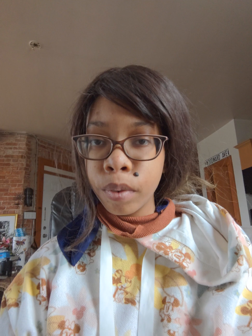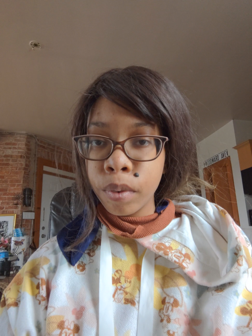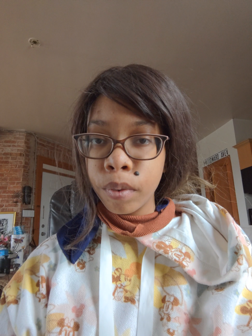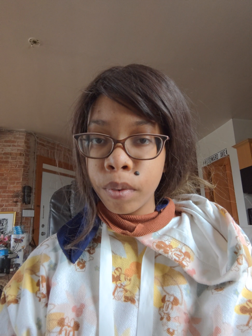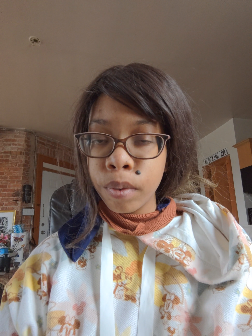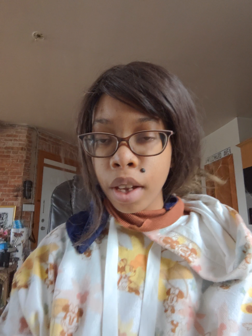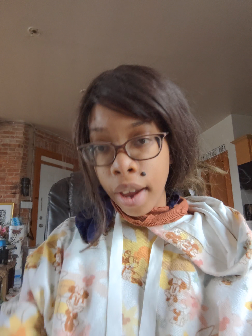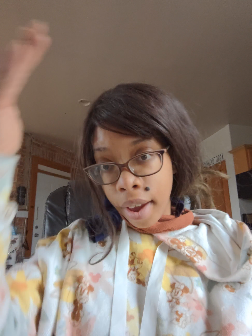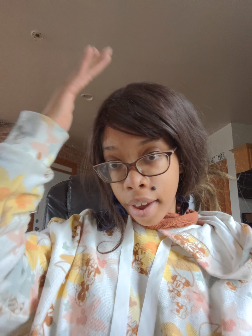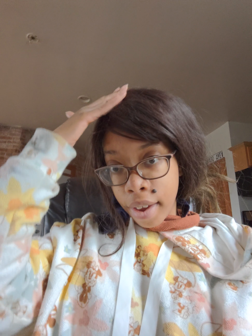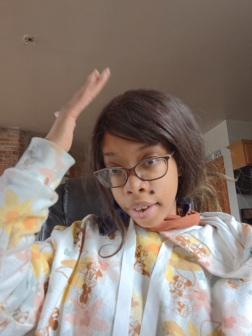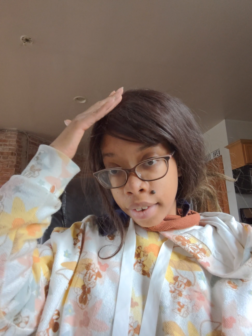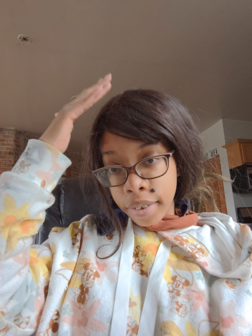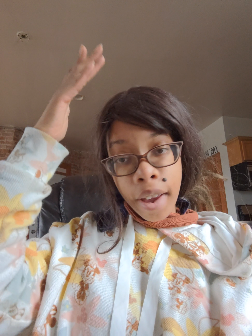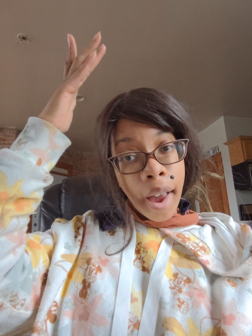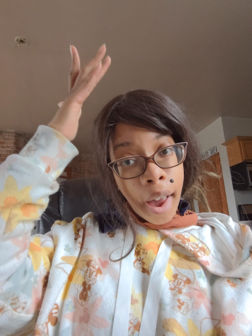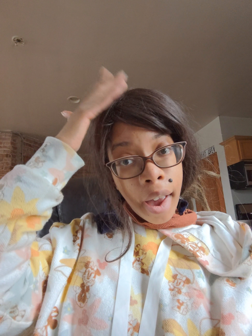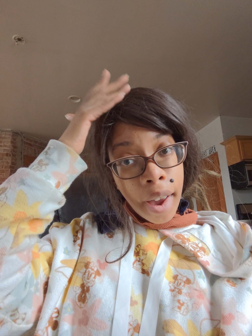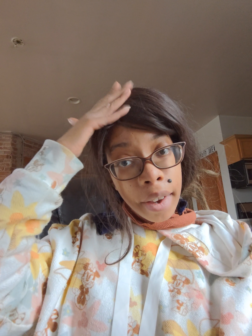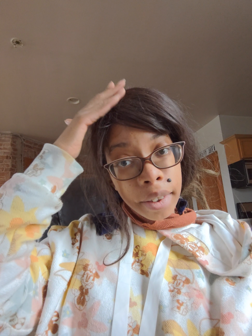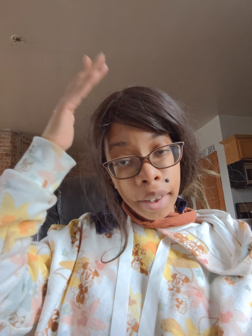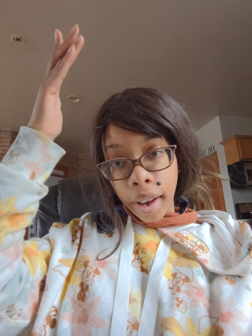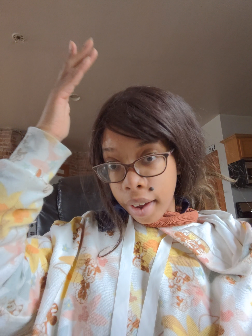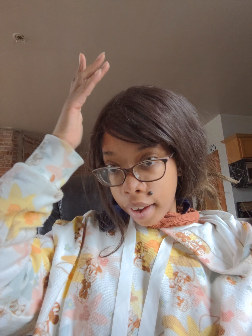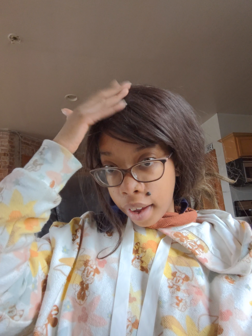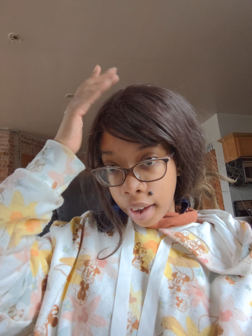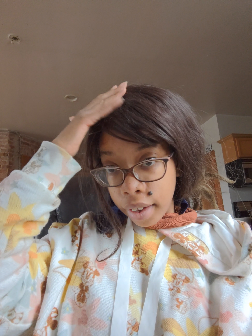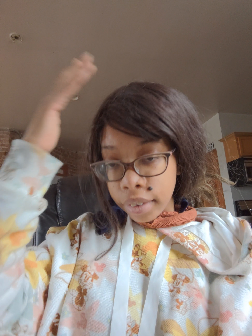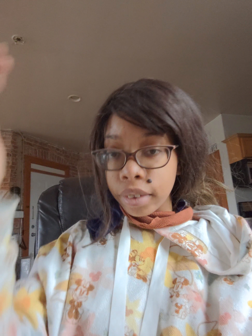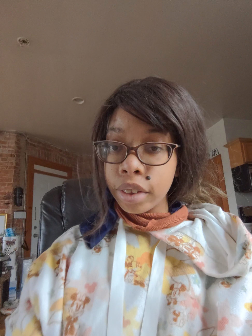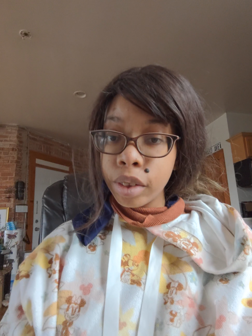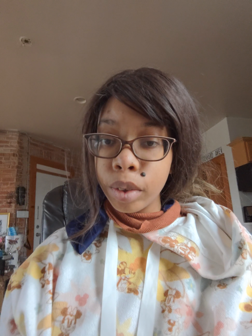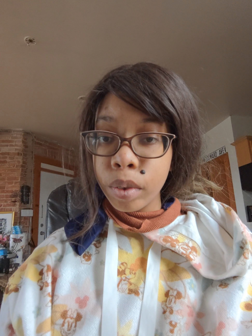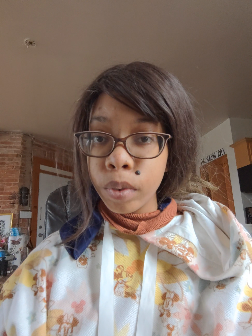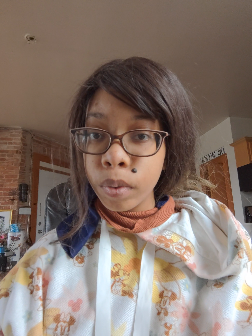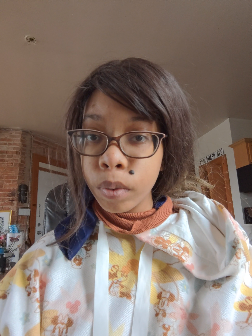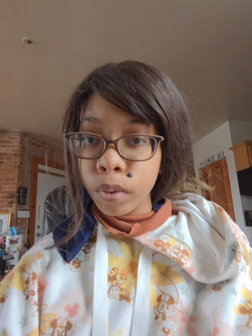hat